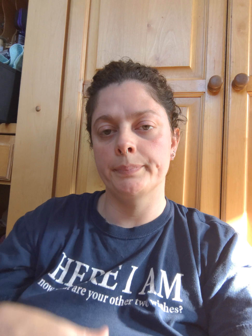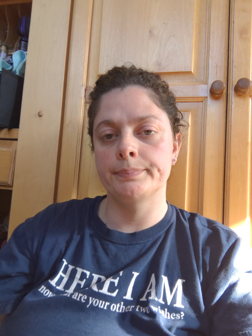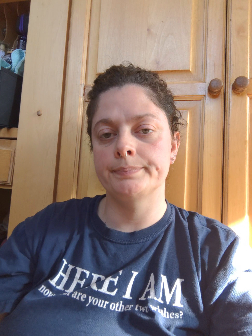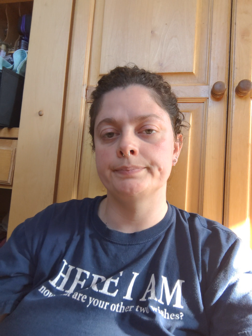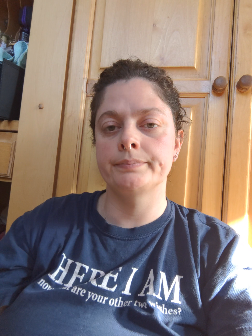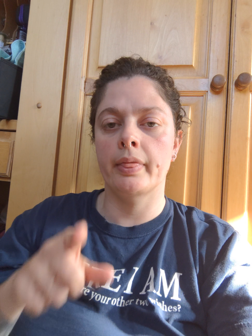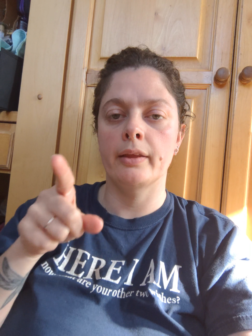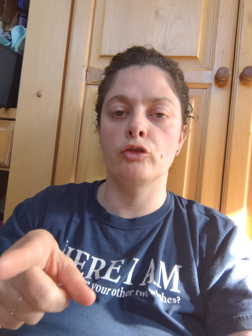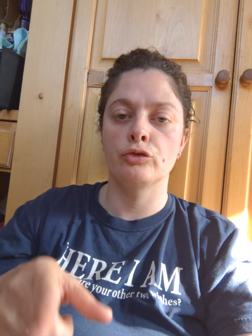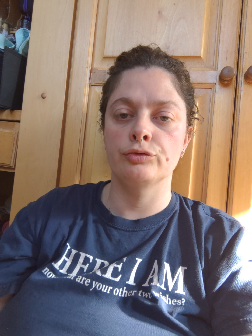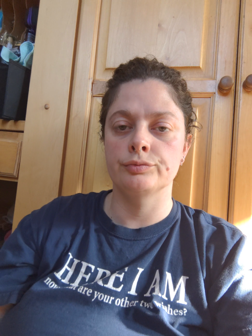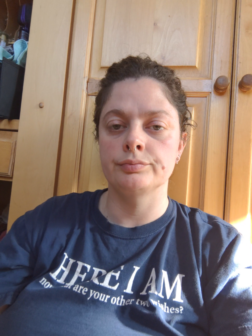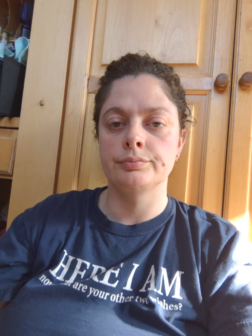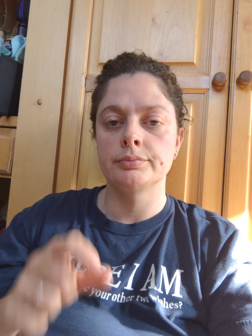there